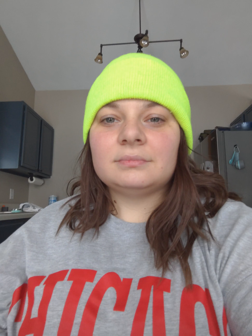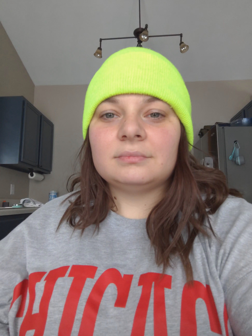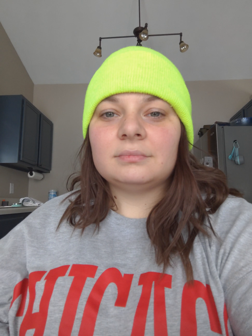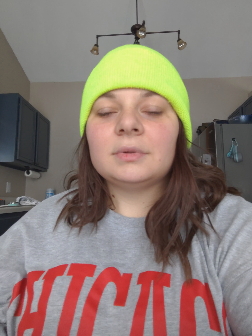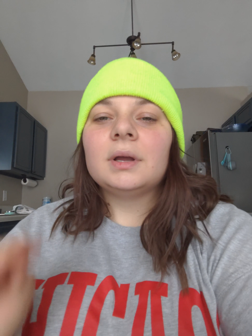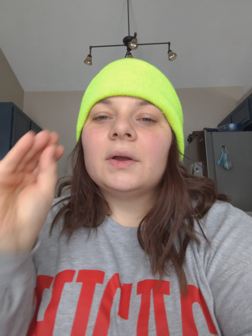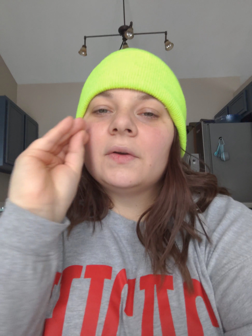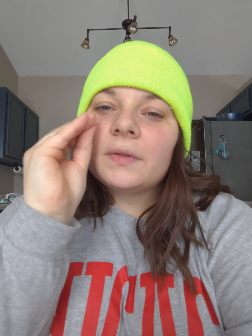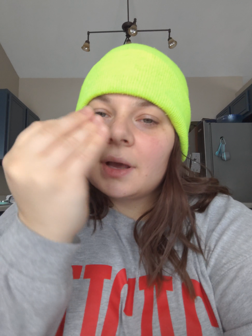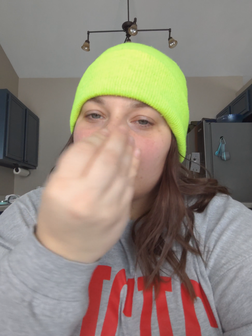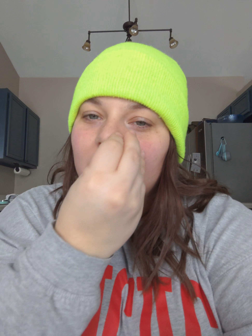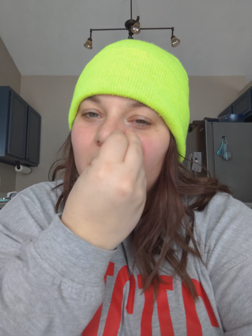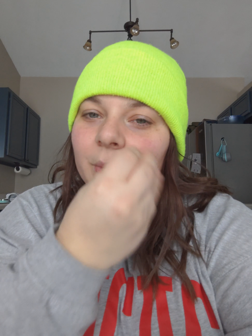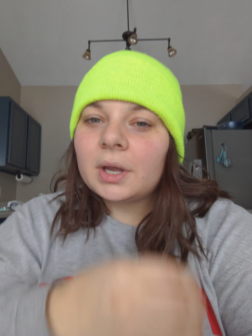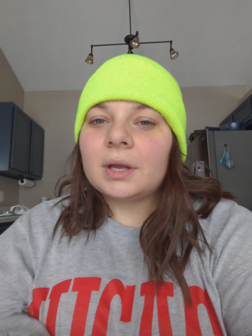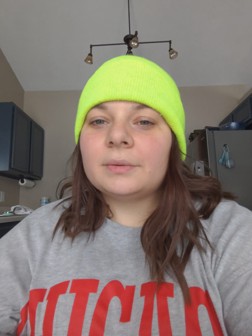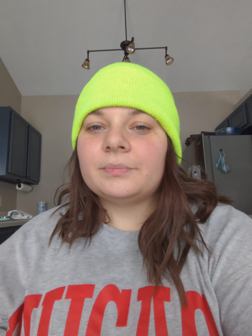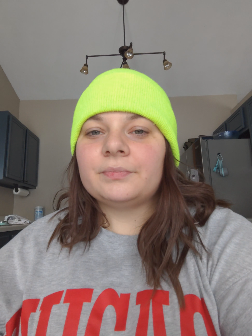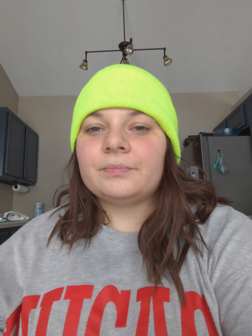flower